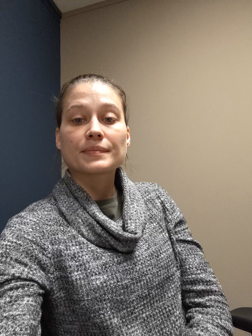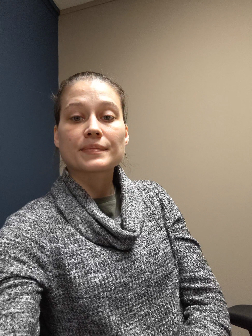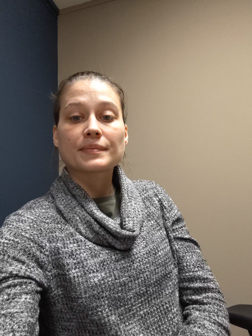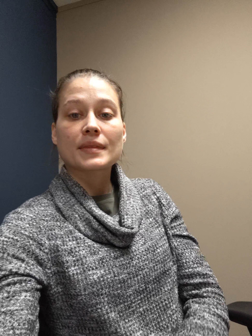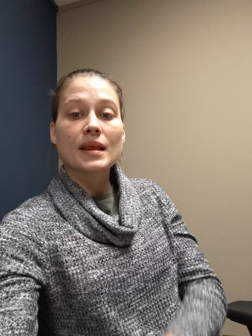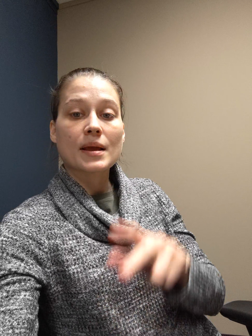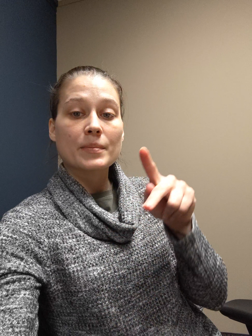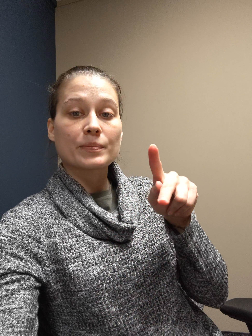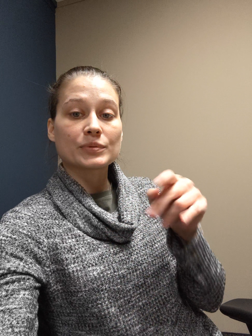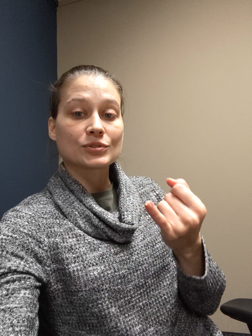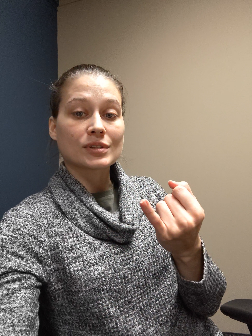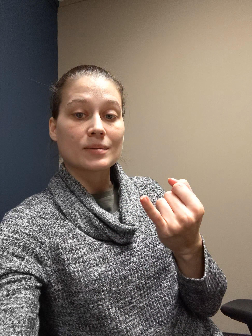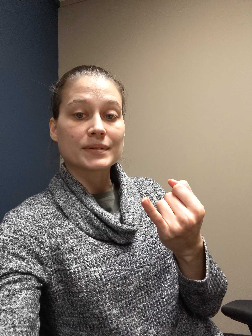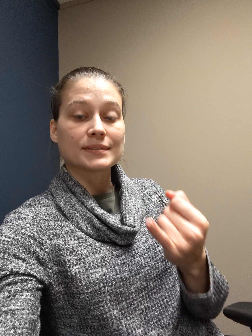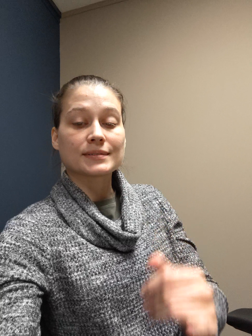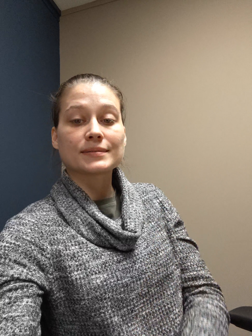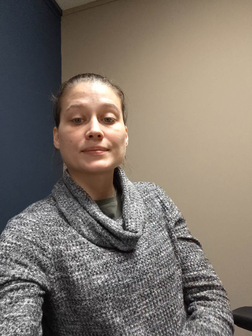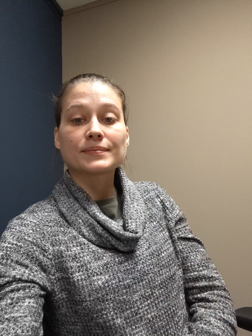pajamas